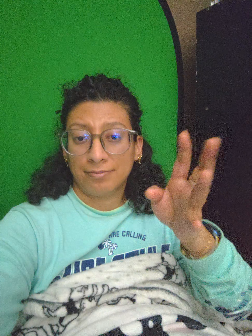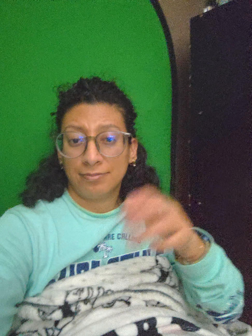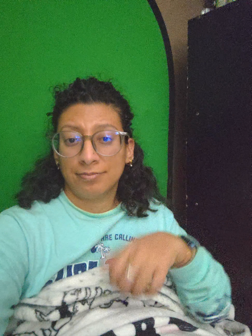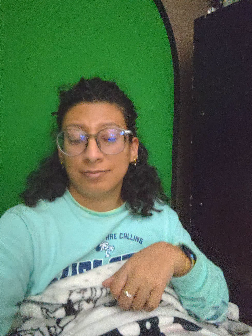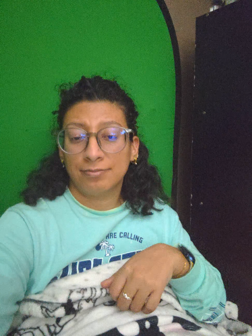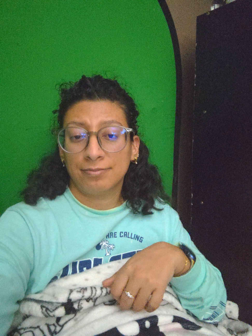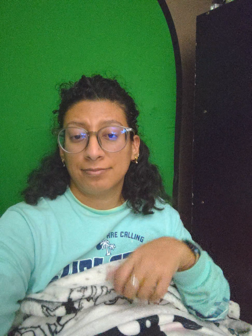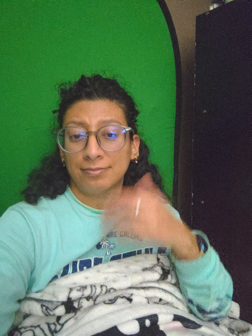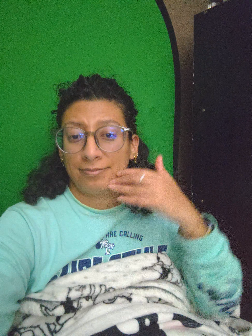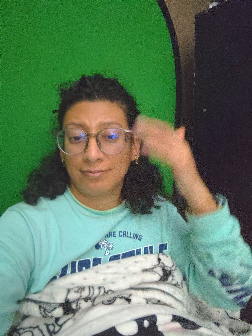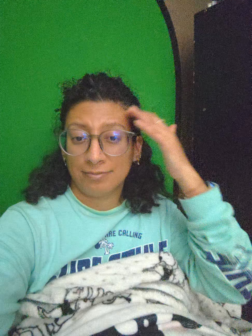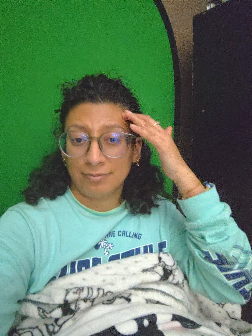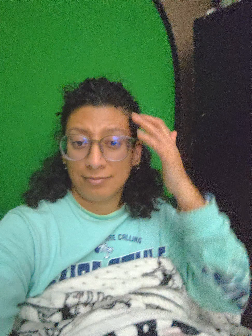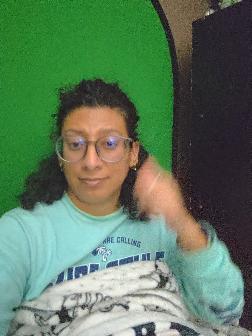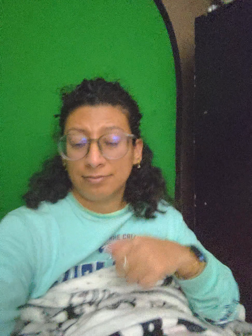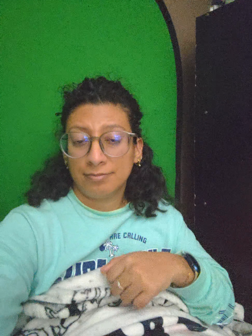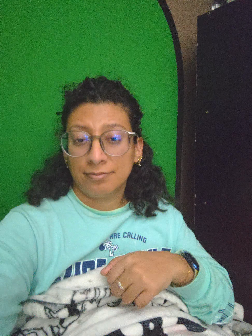head